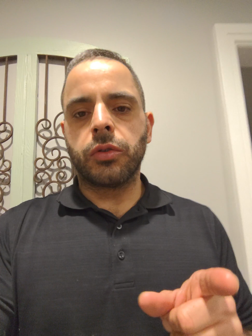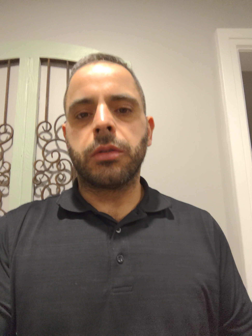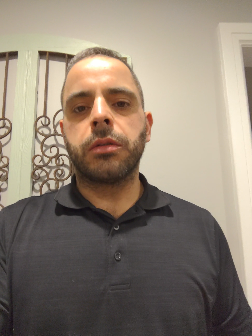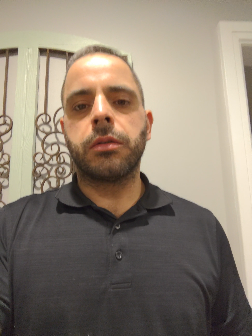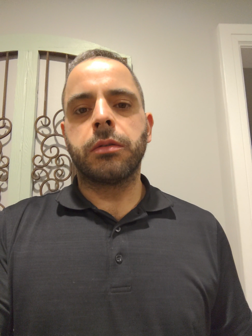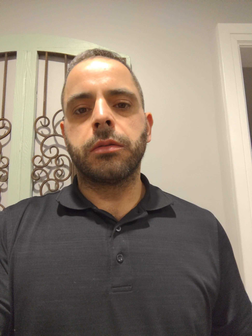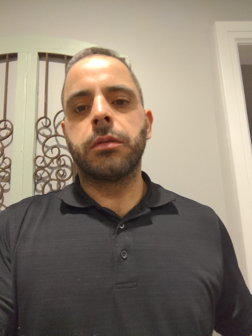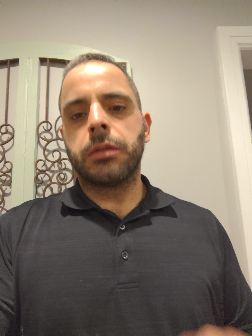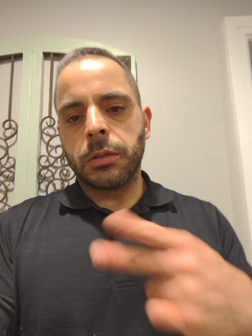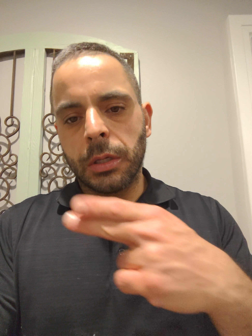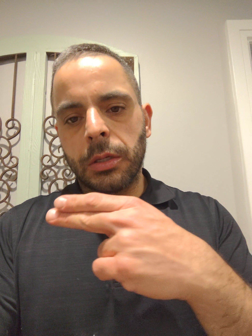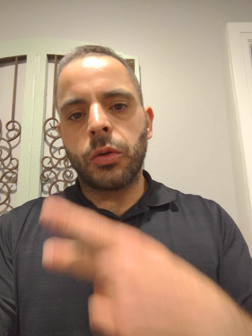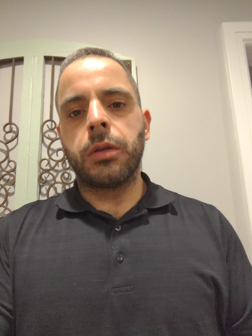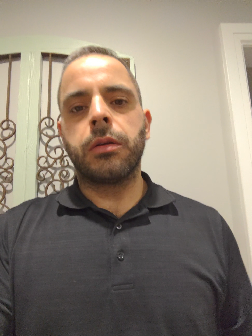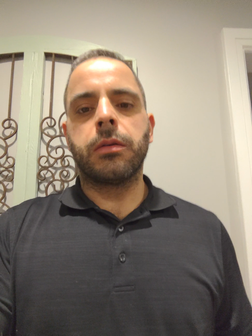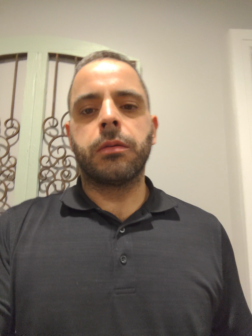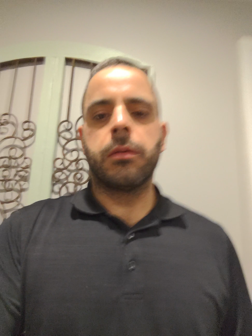scissors